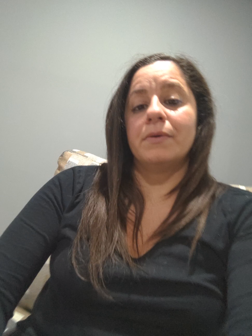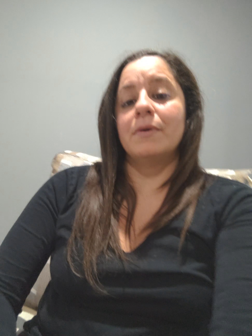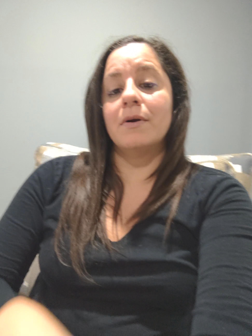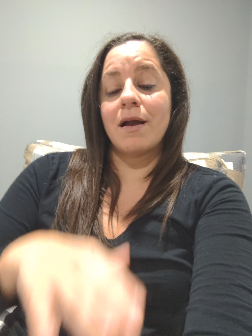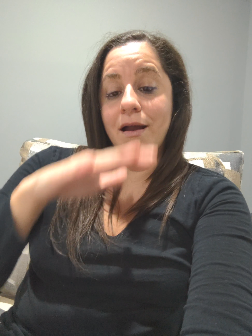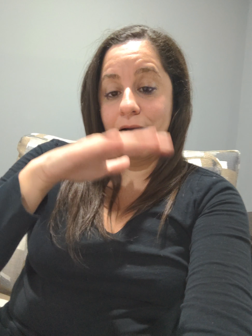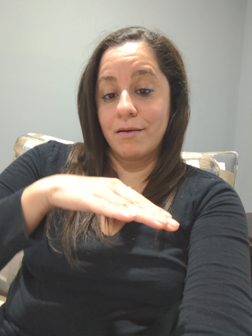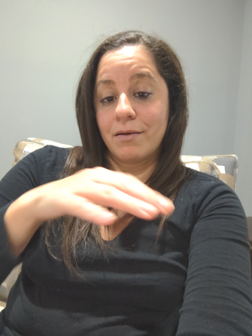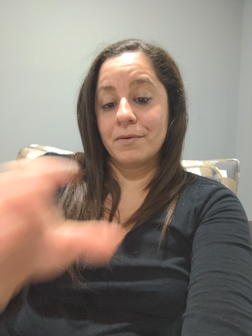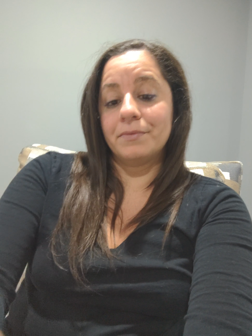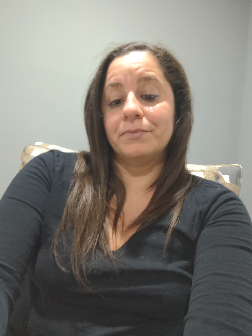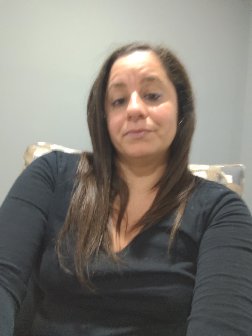on